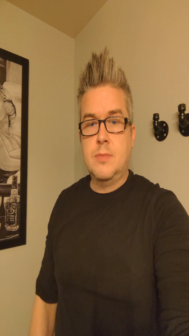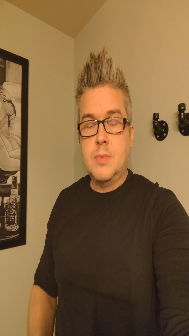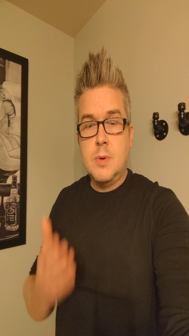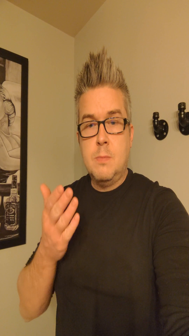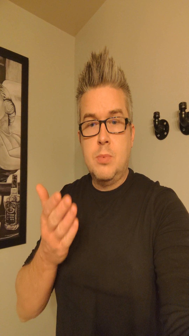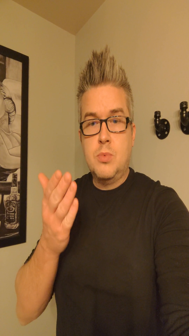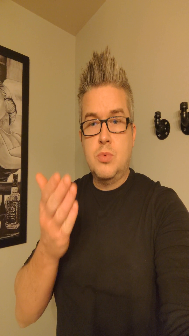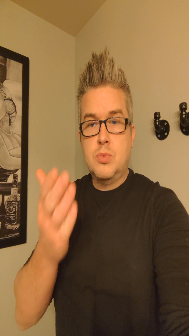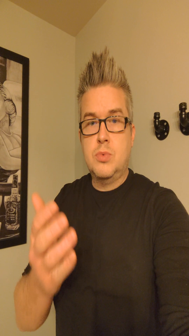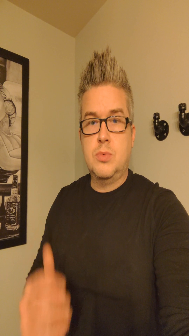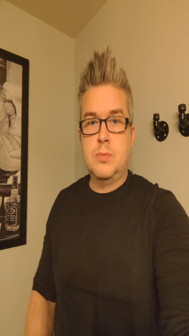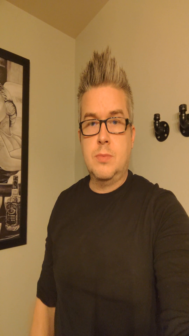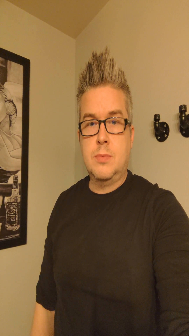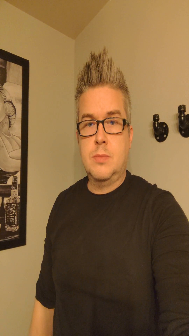boat